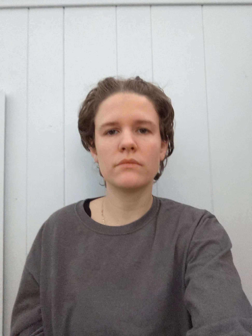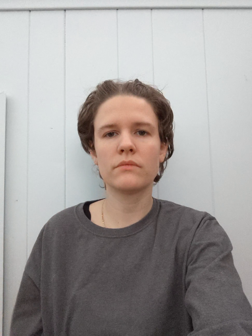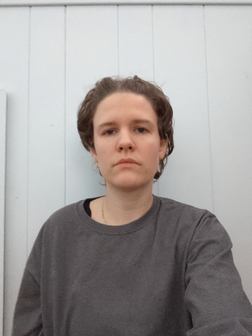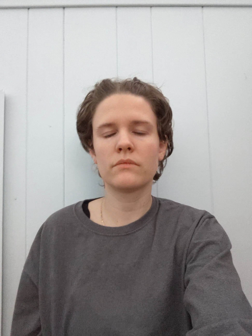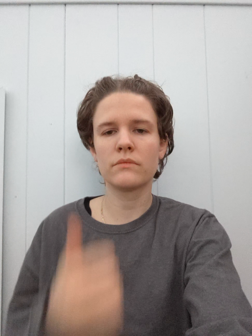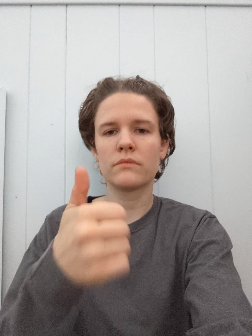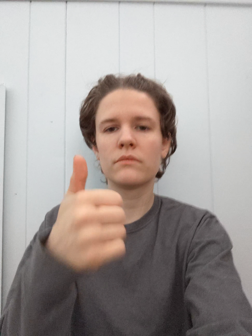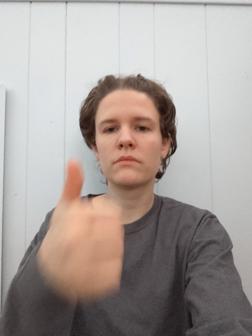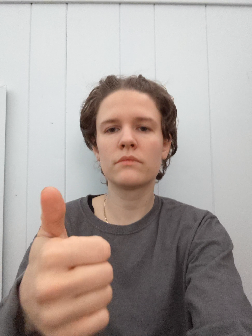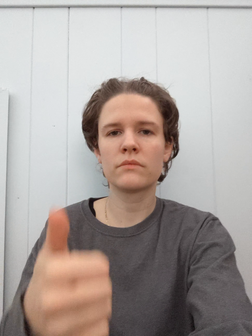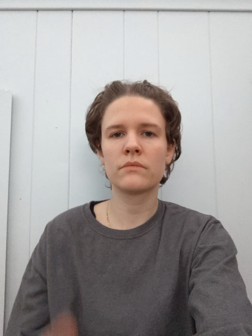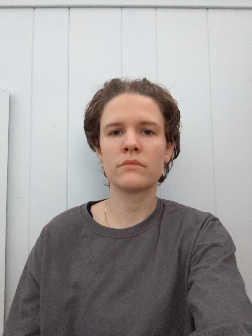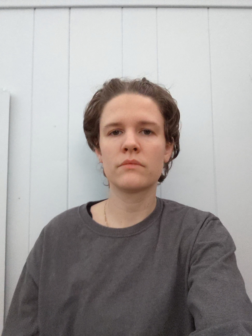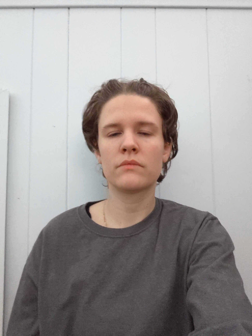yourself